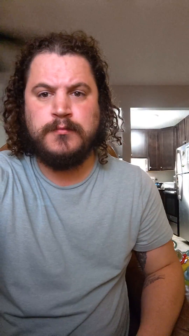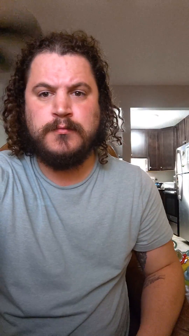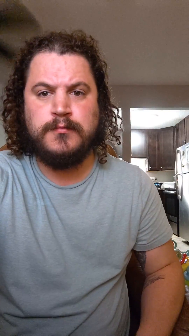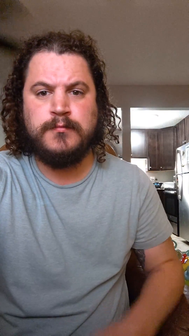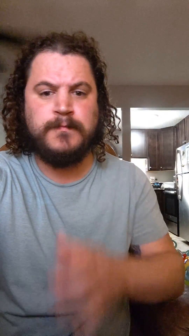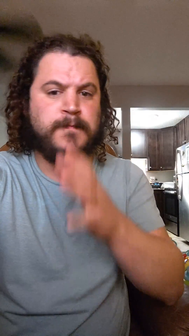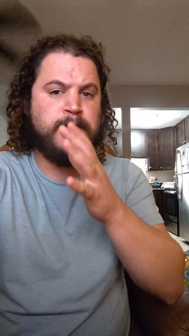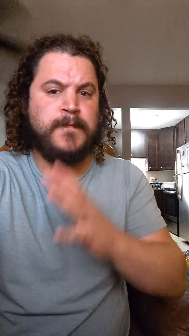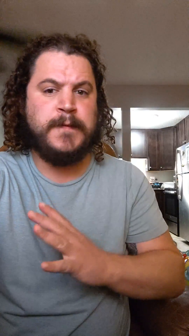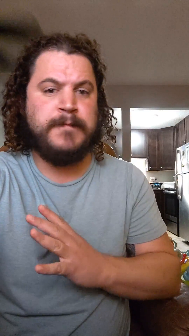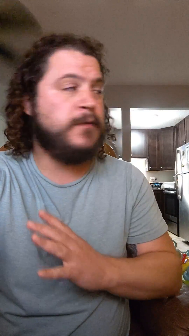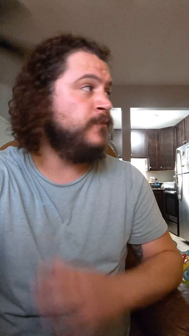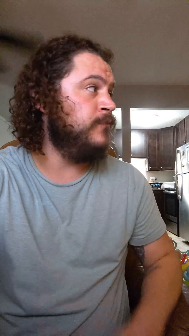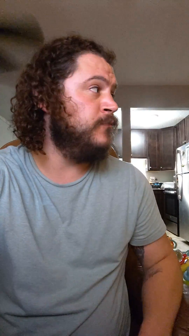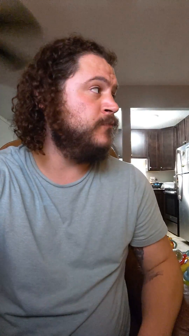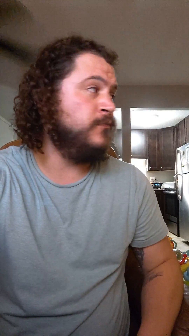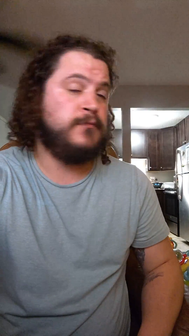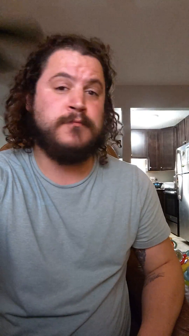lady